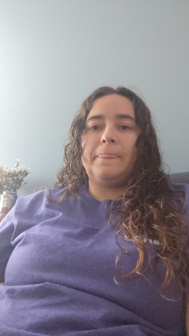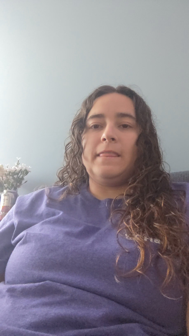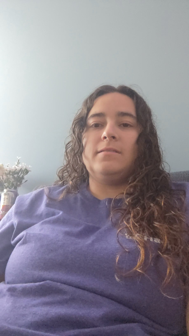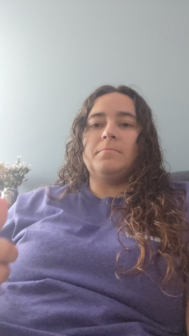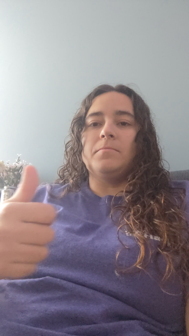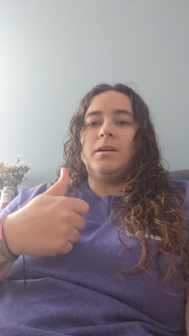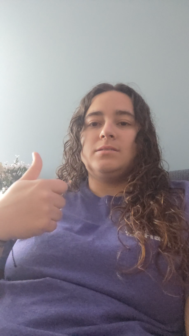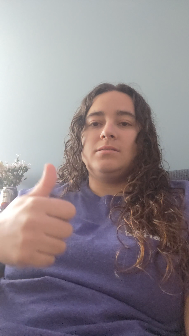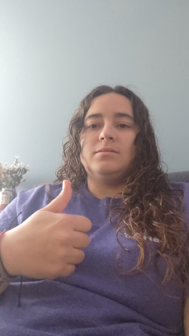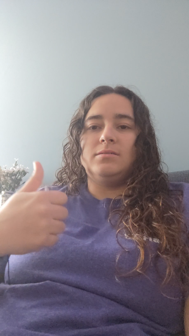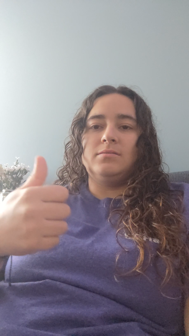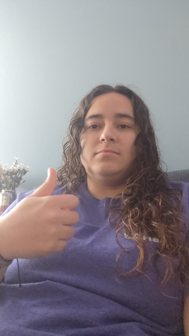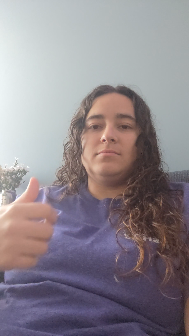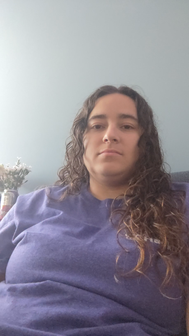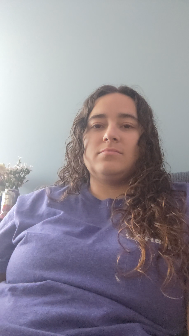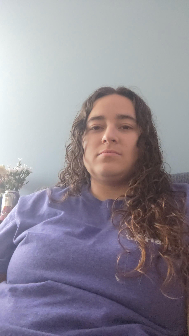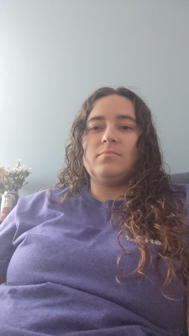basement